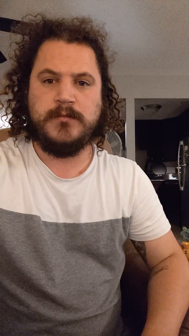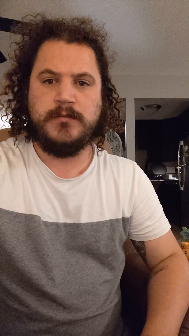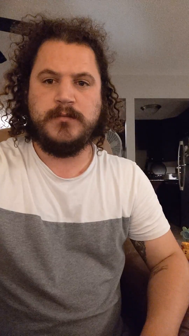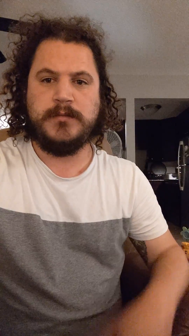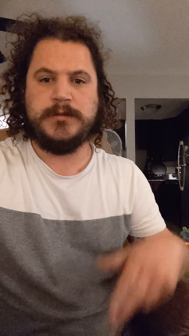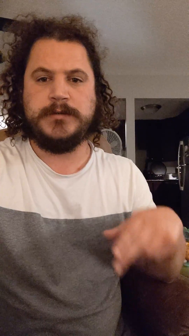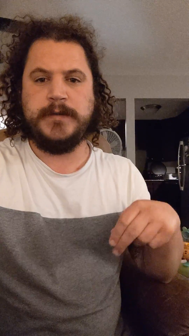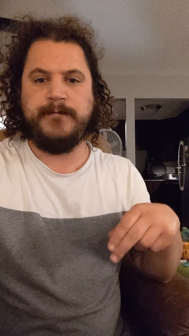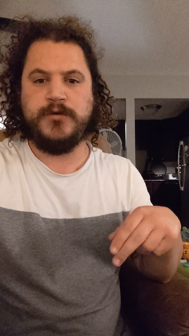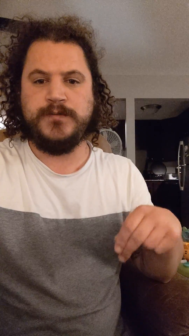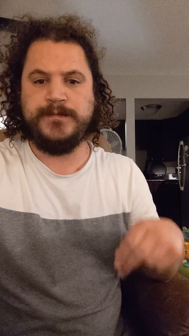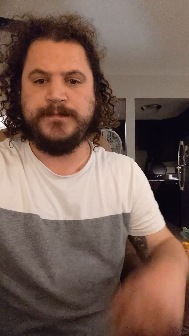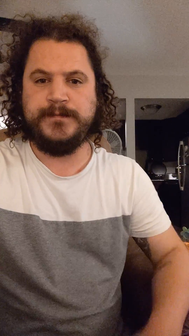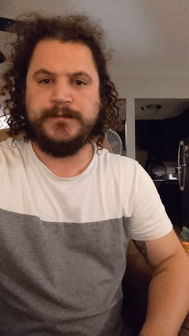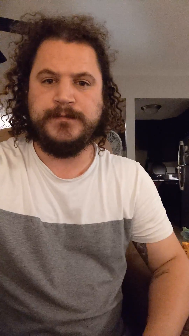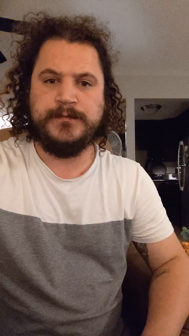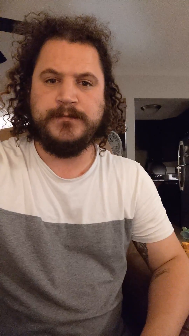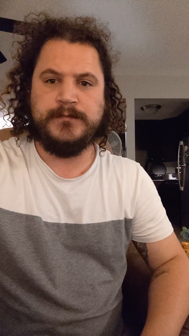diaper